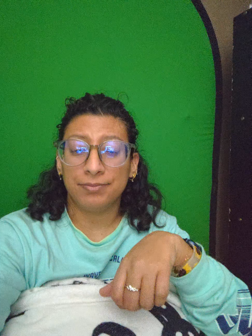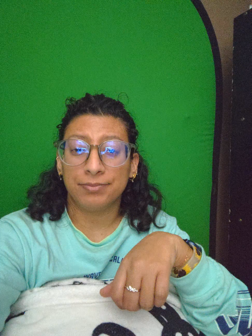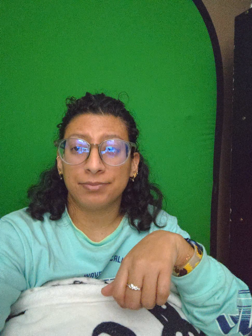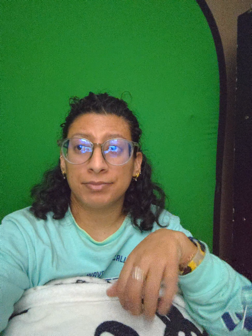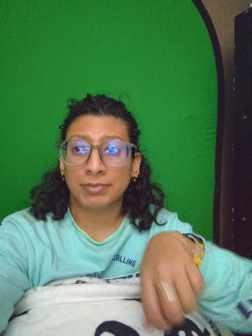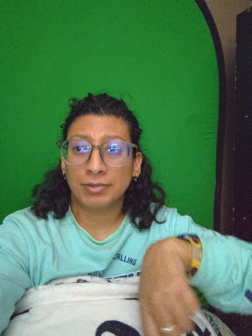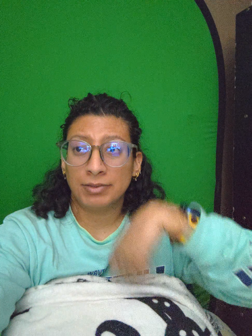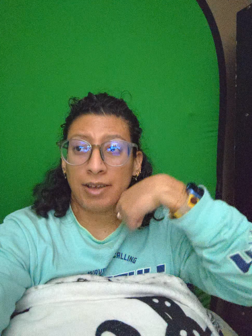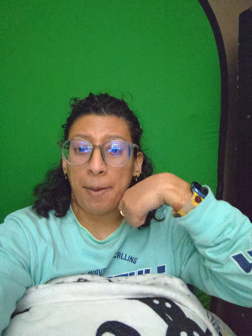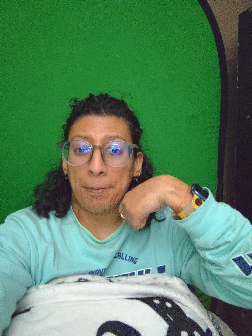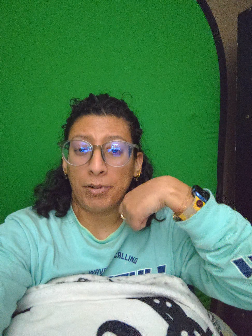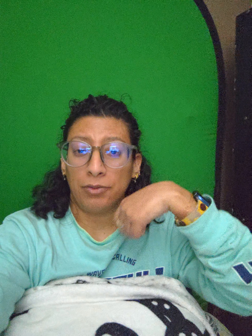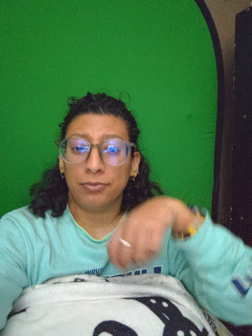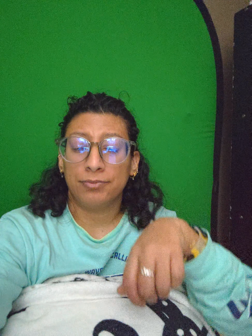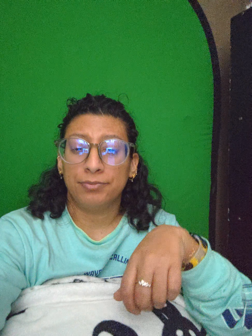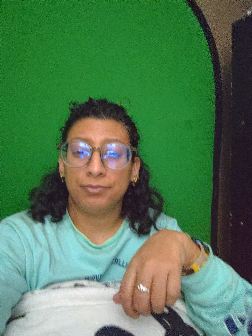zipper